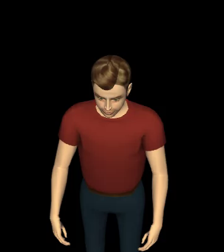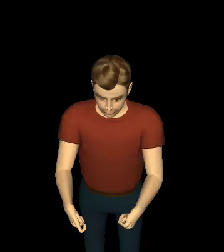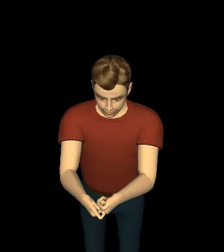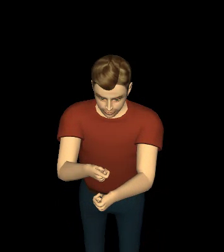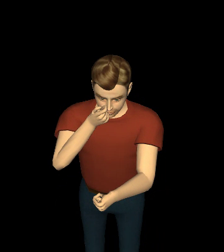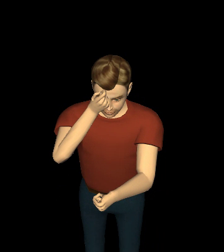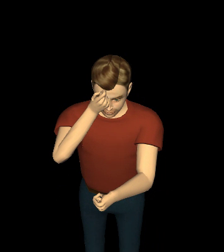مظلة